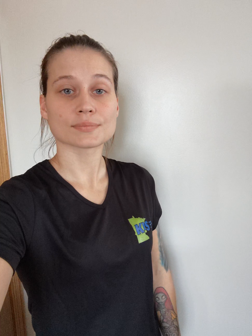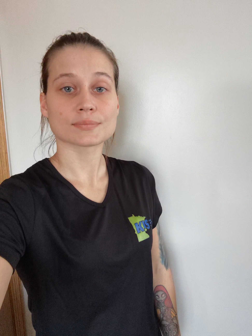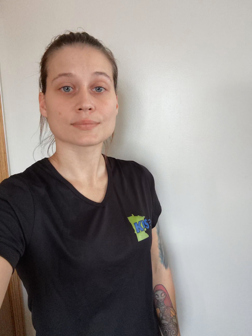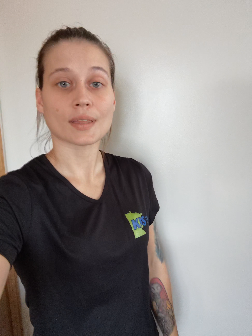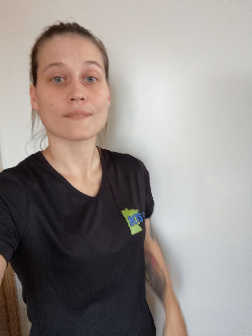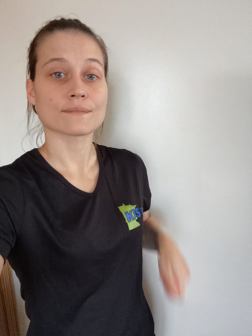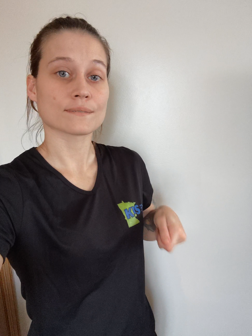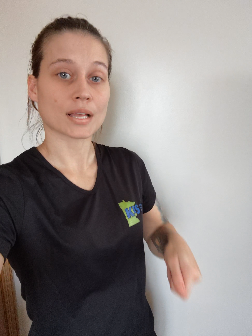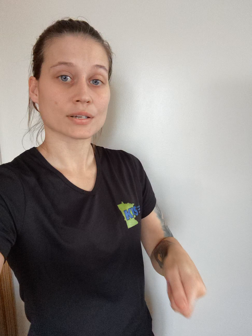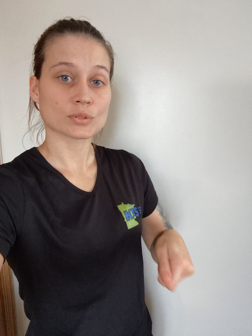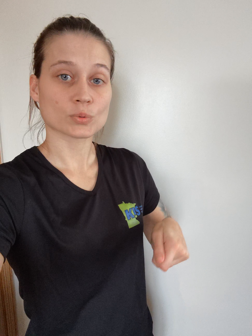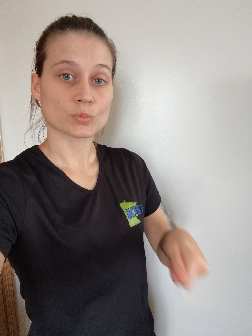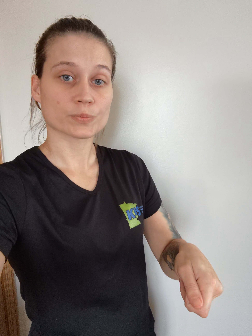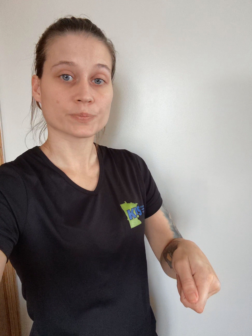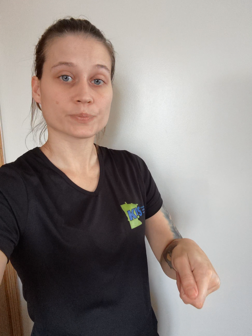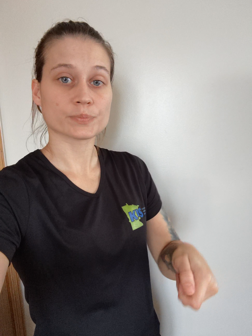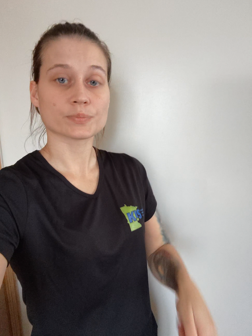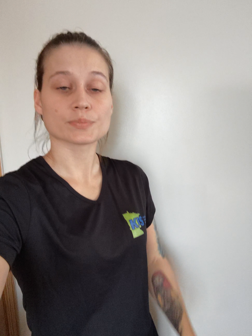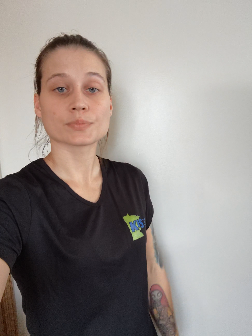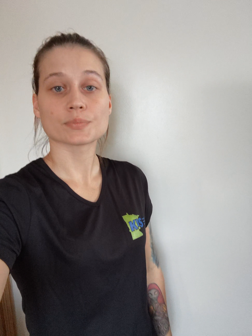vacuum